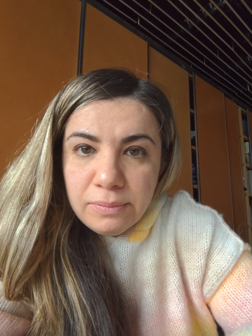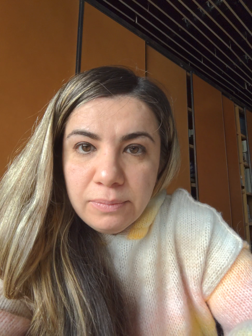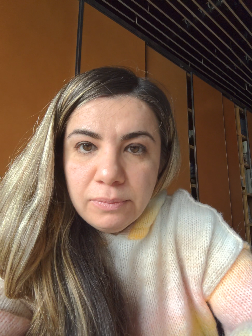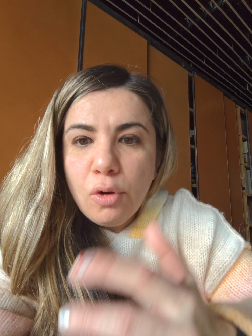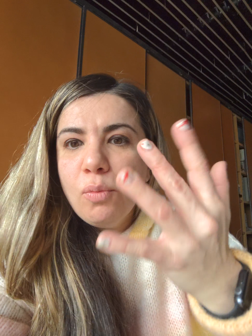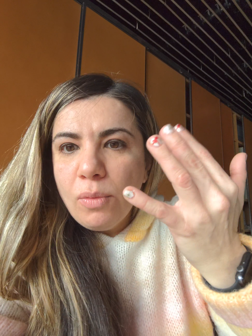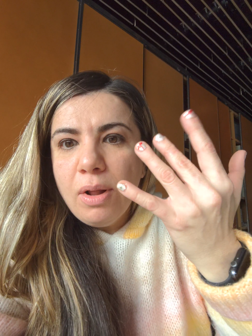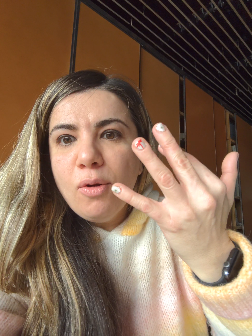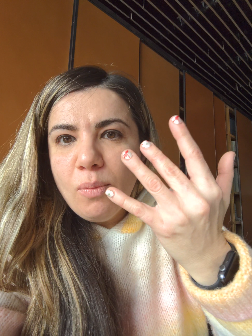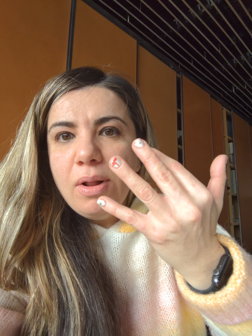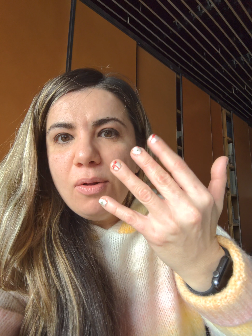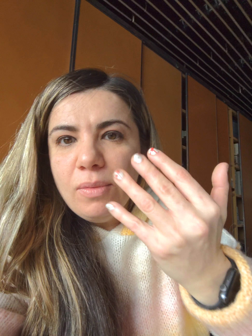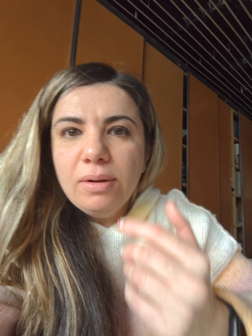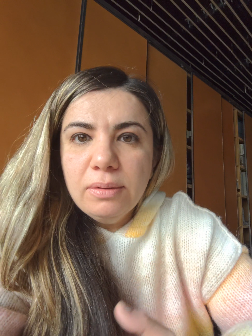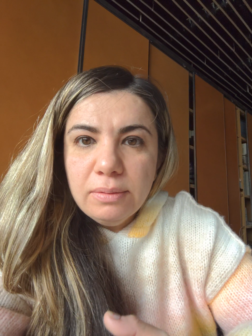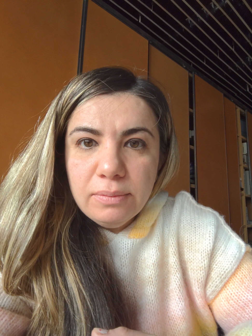wait